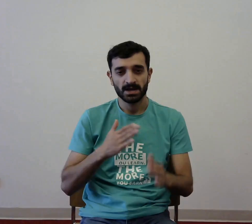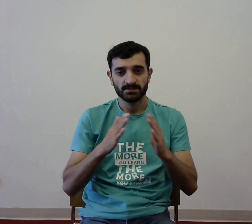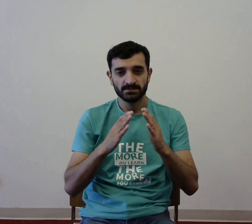ev